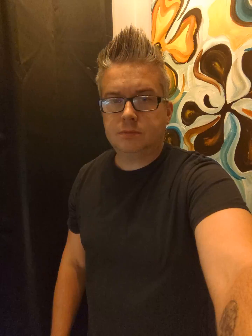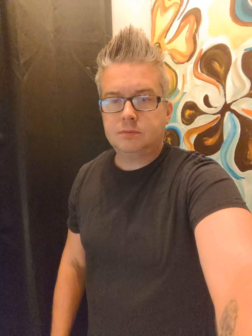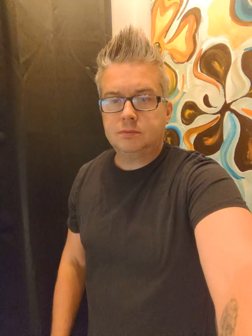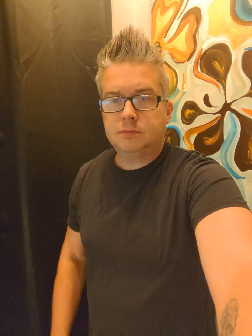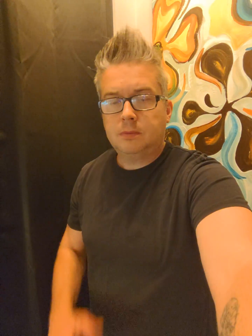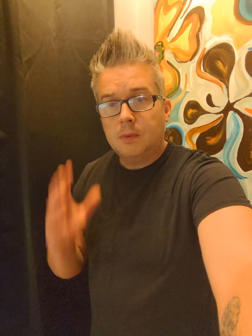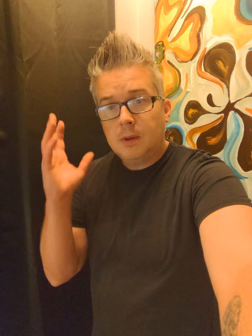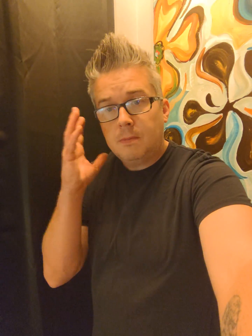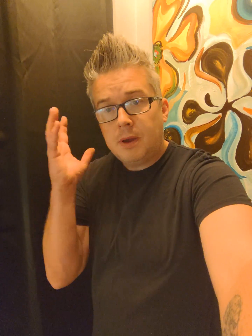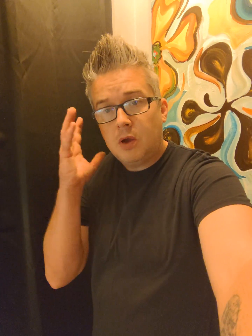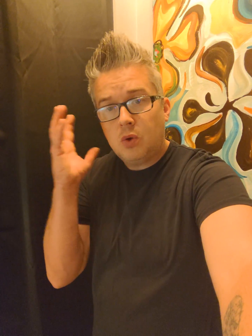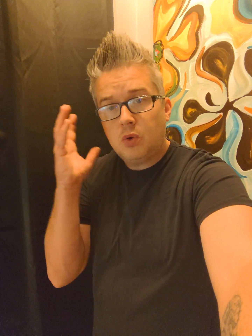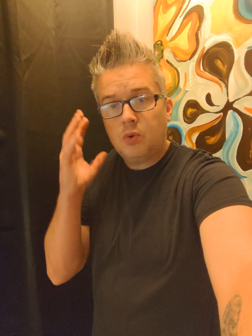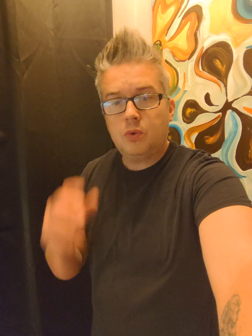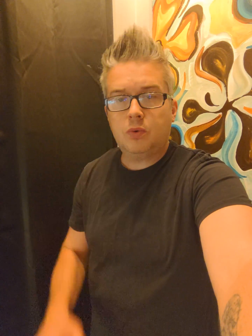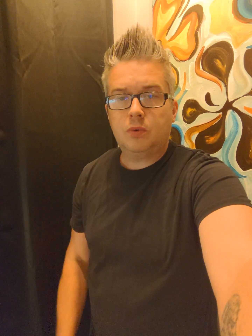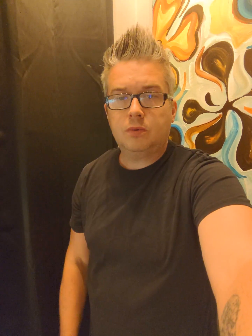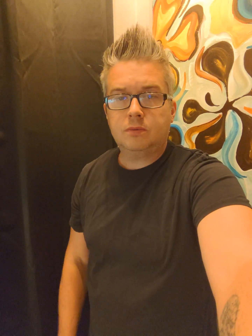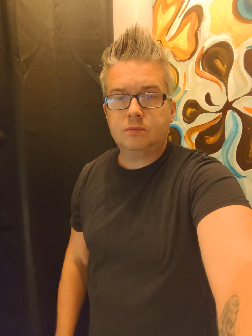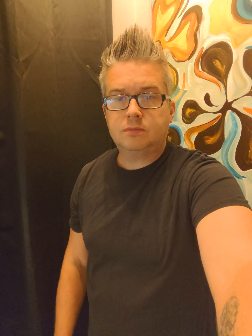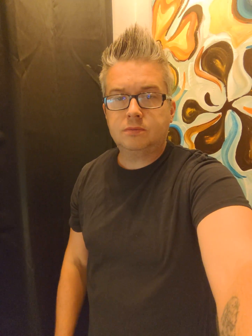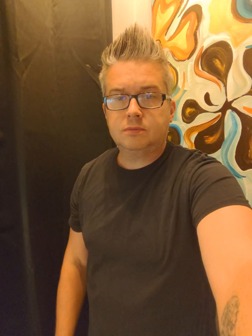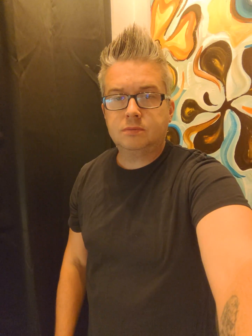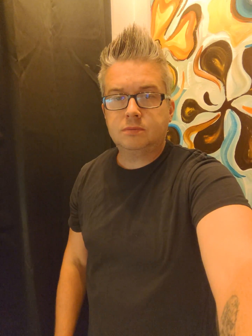pillow